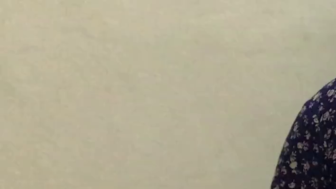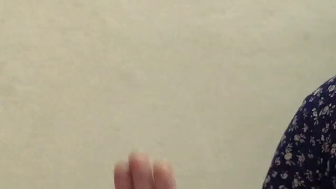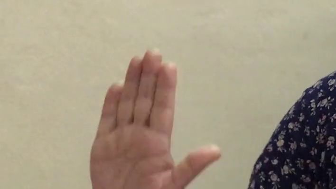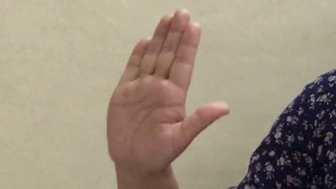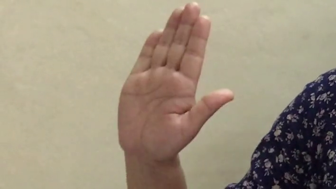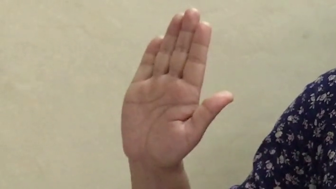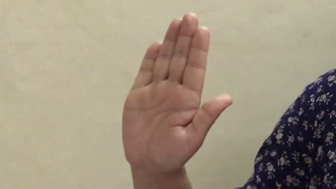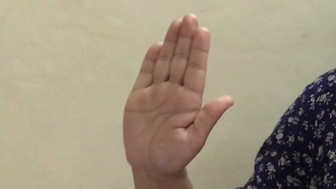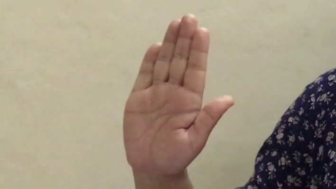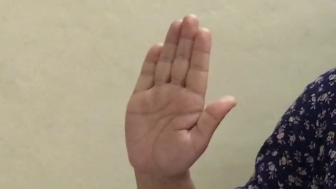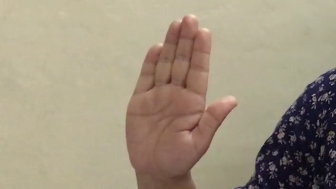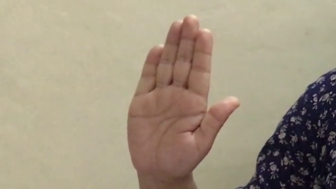छ